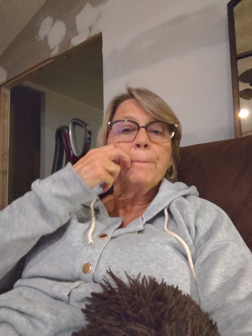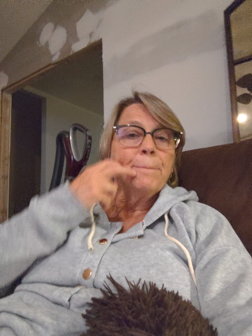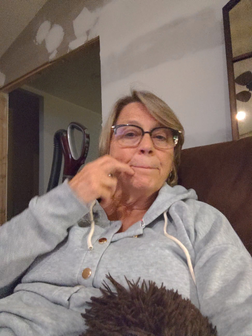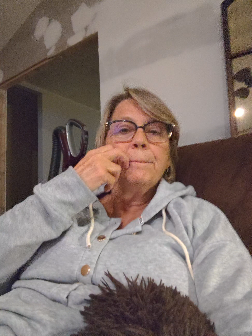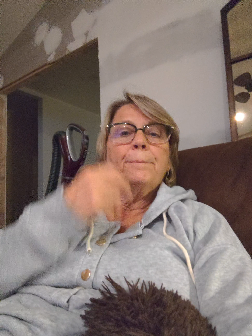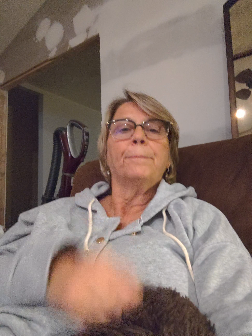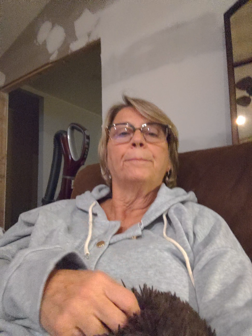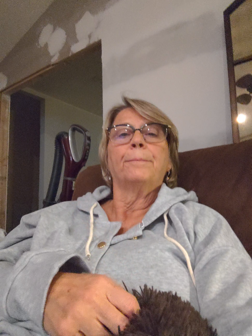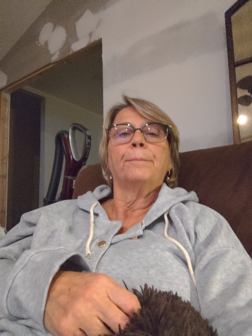gum